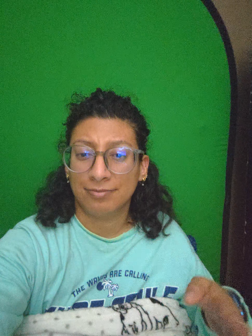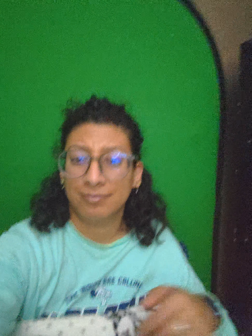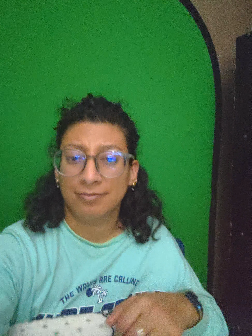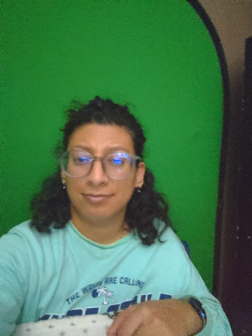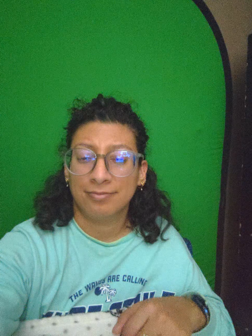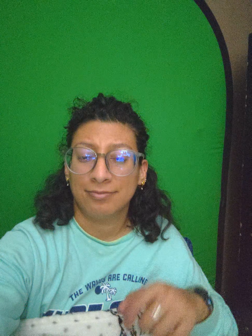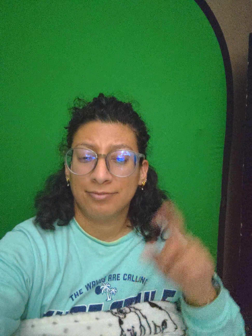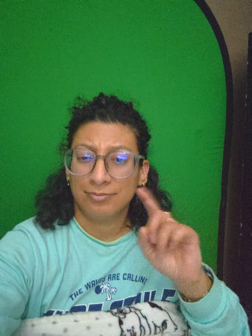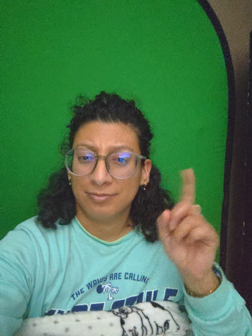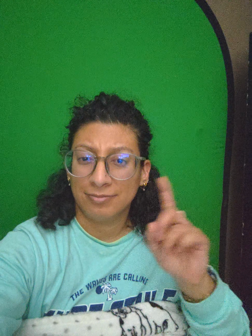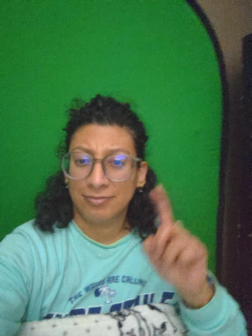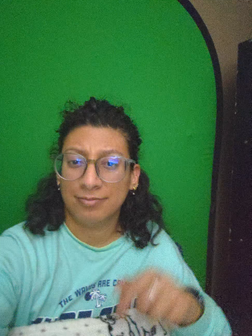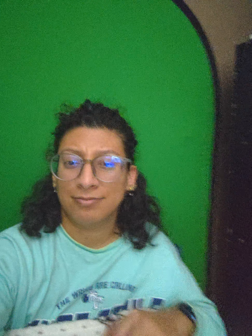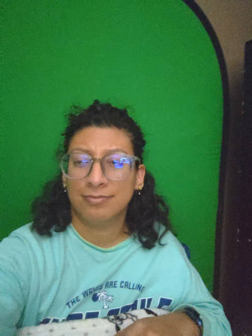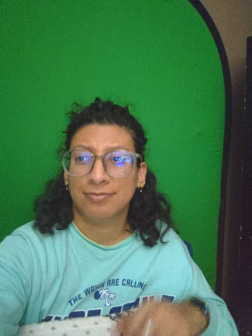where